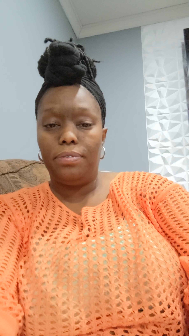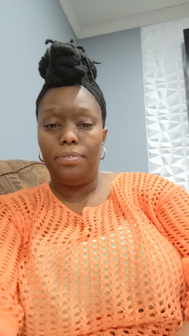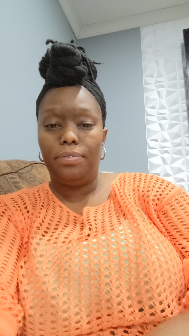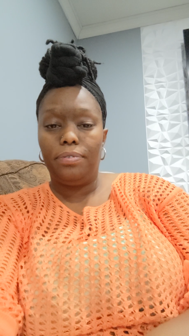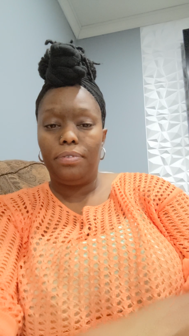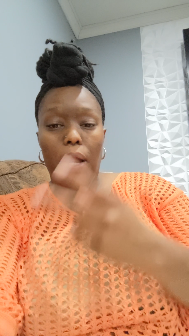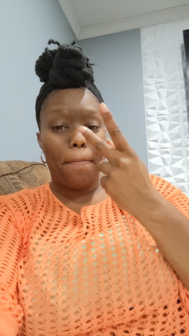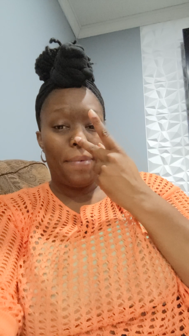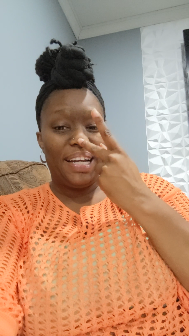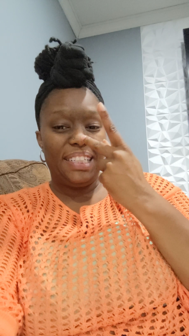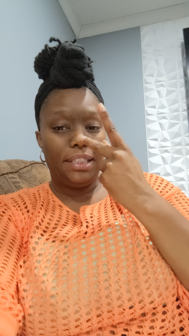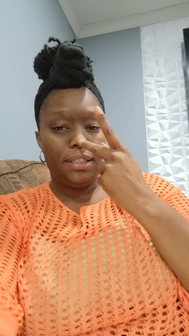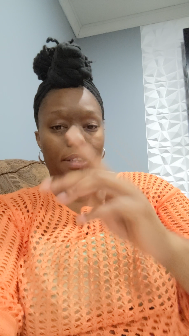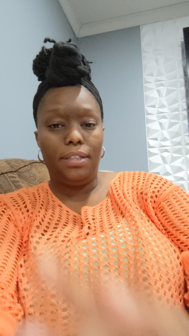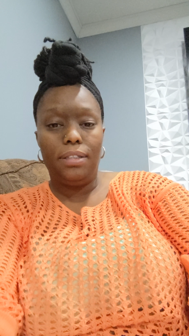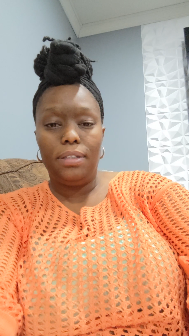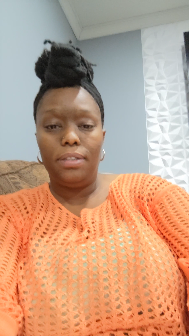penis